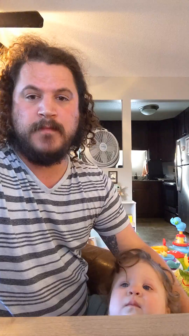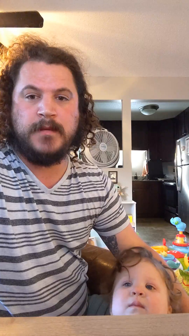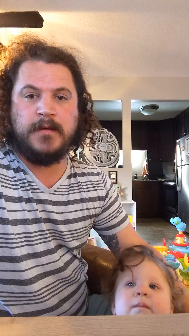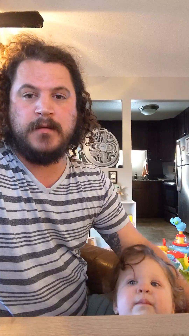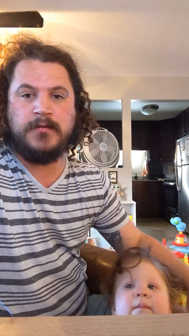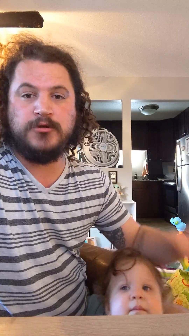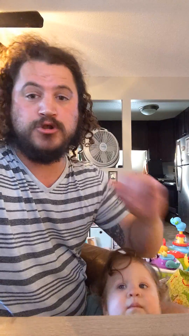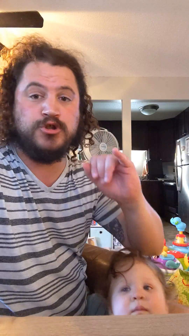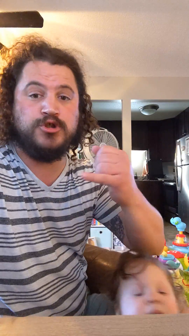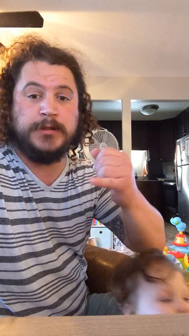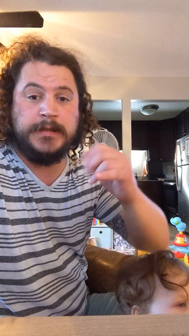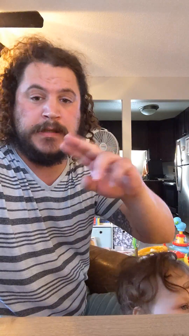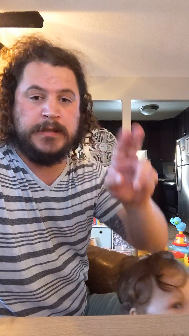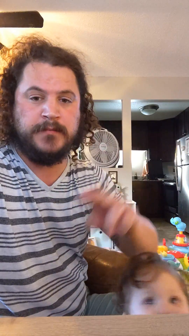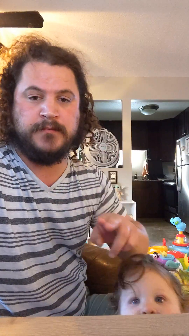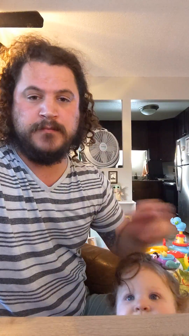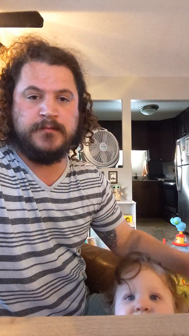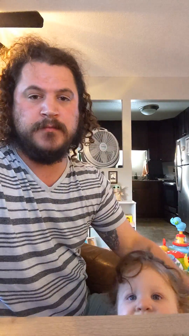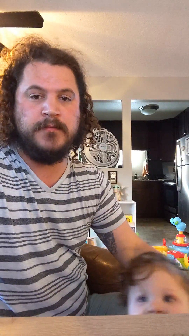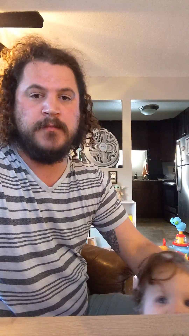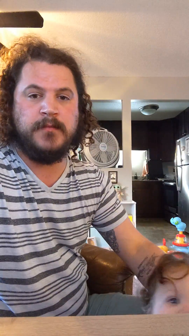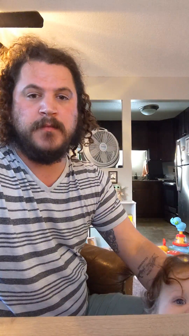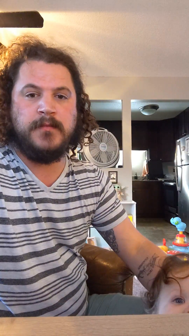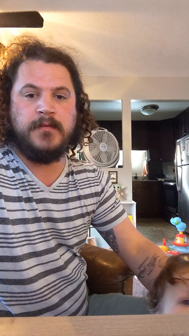jelly